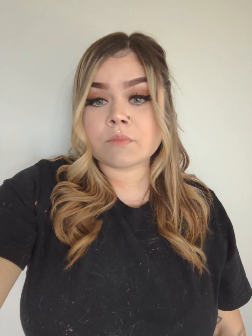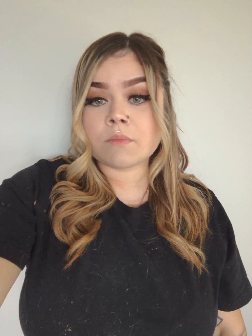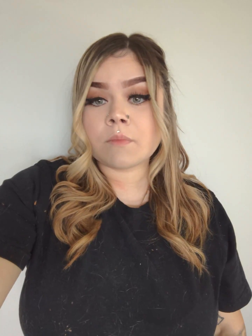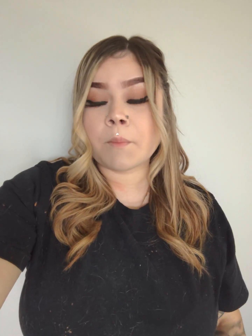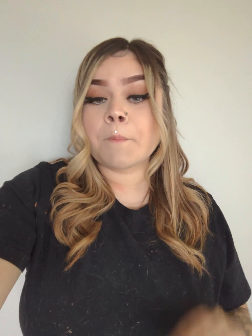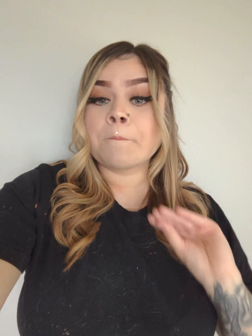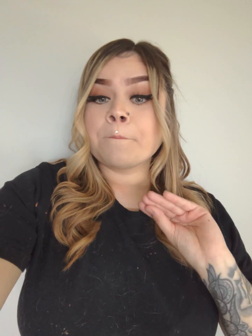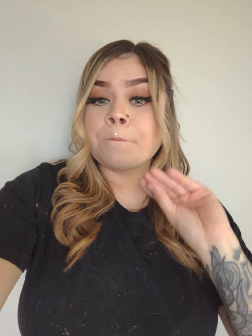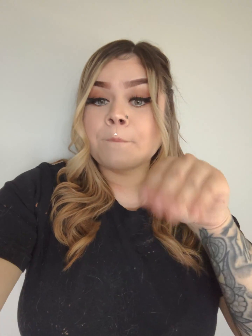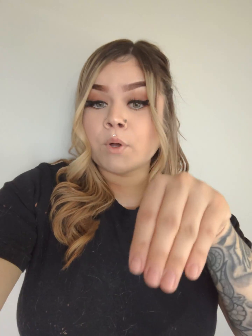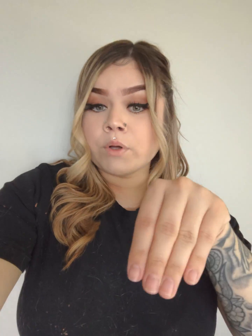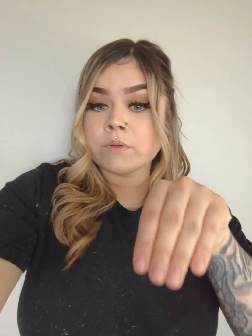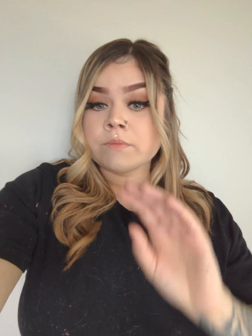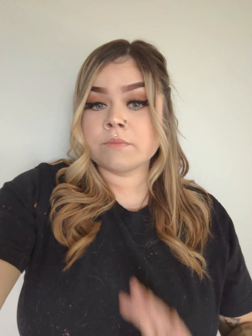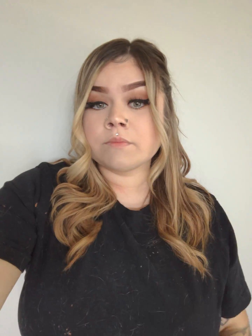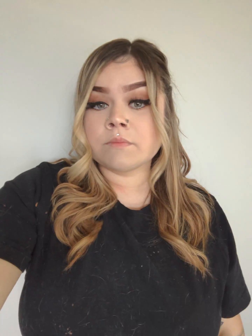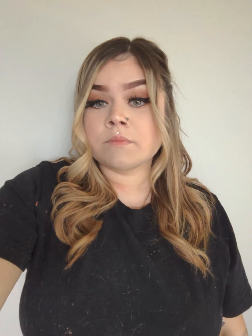put